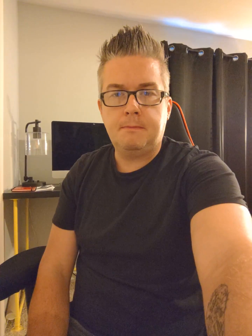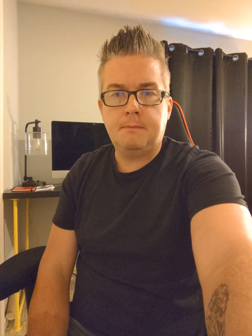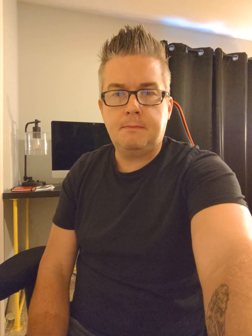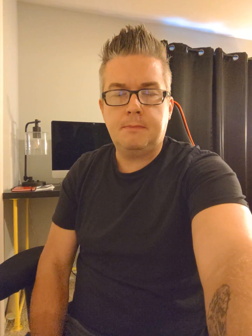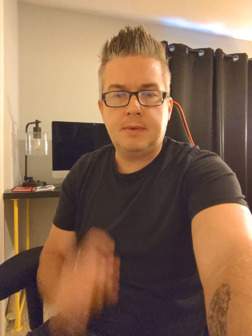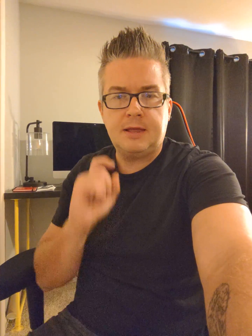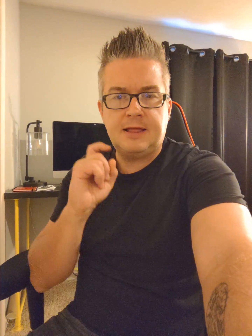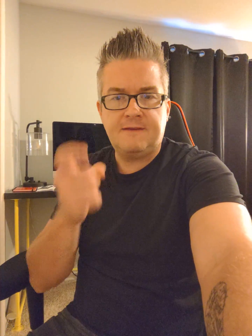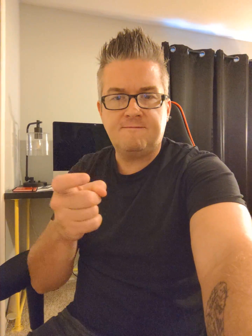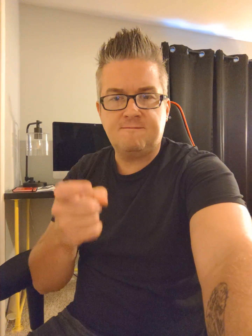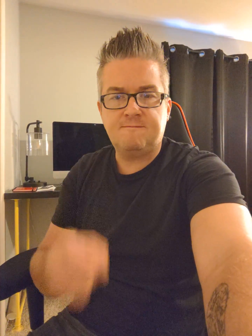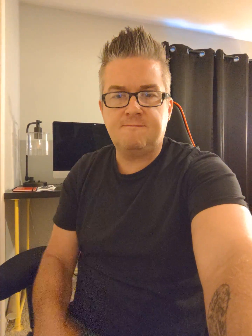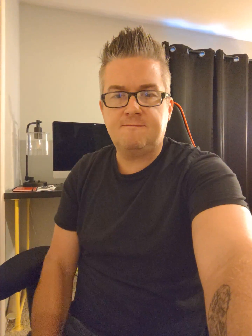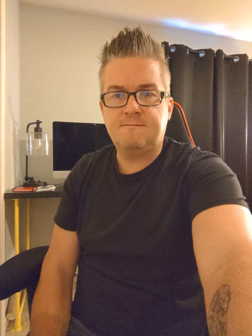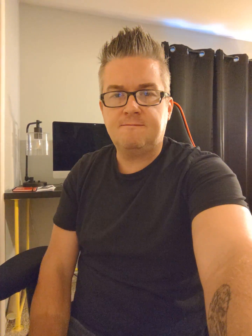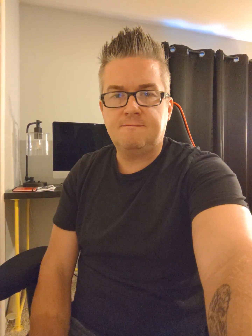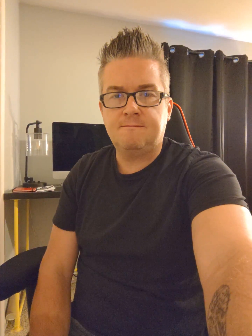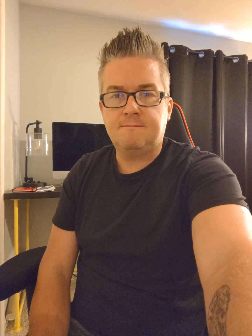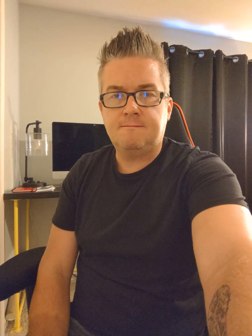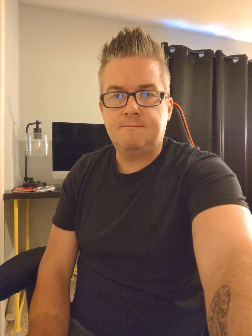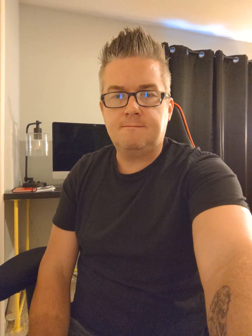present